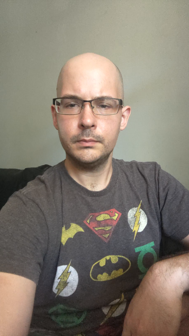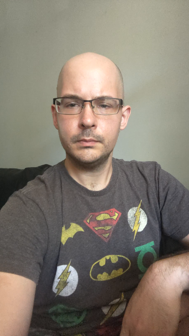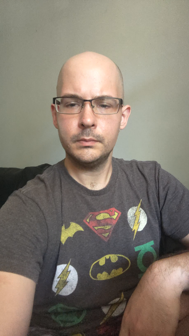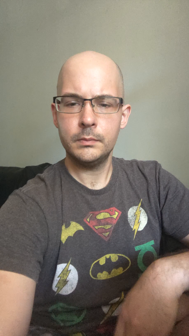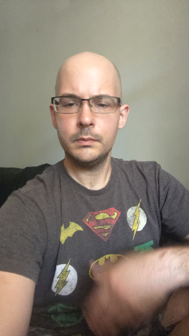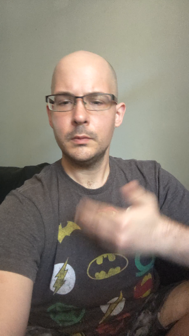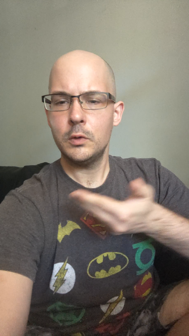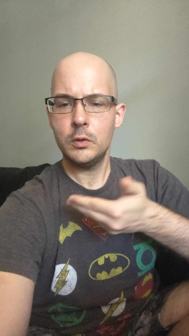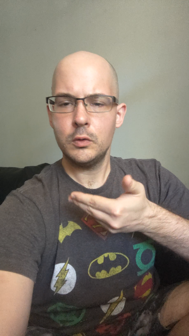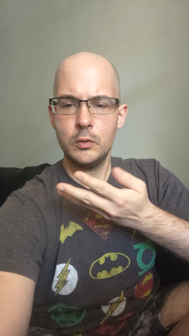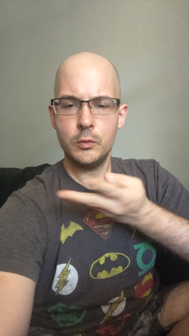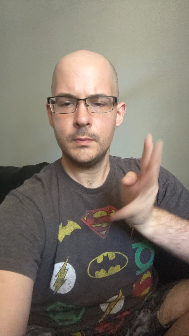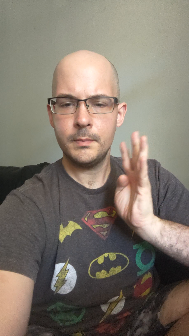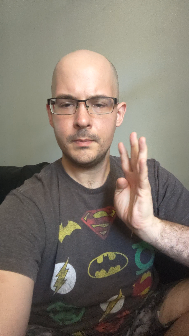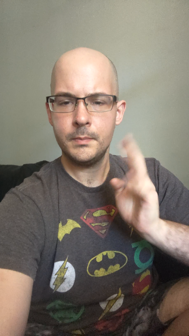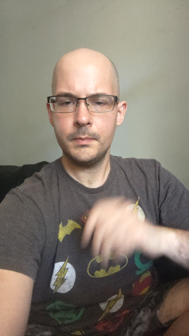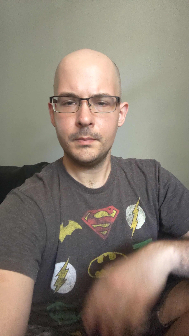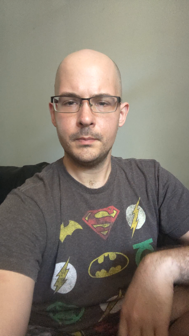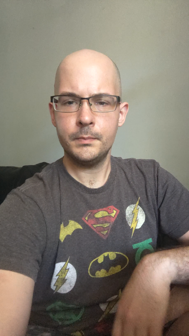crib